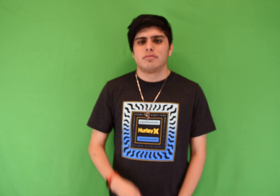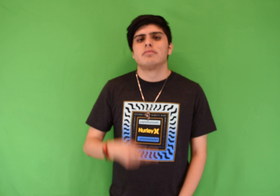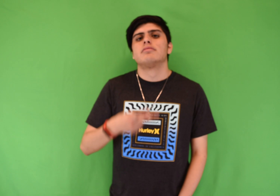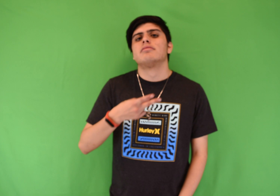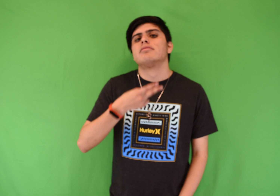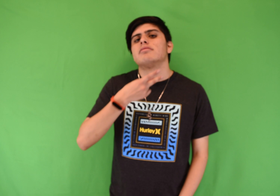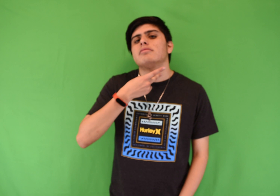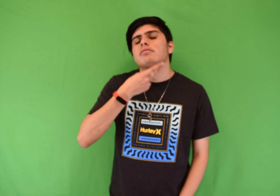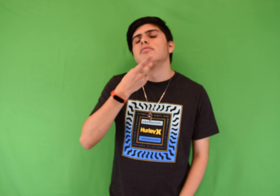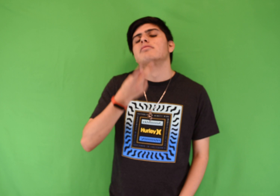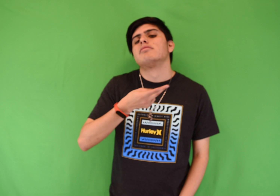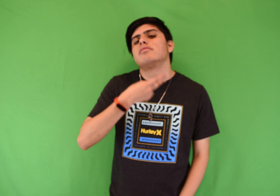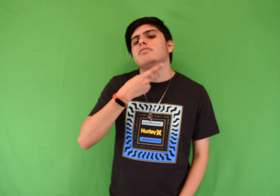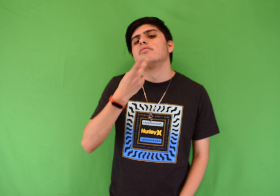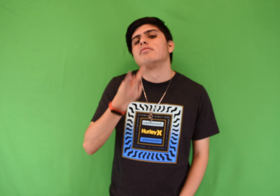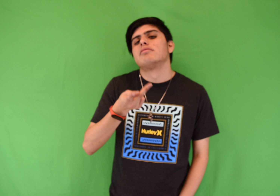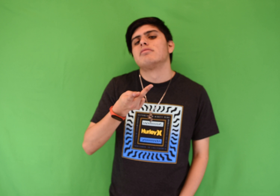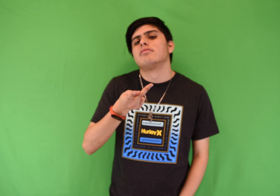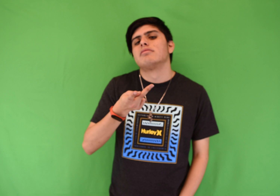voz